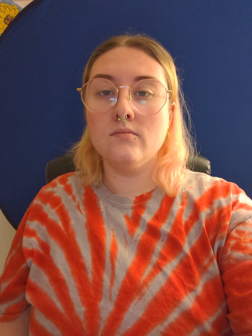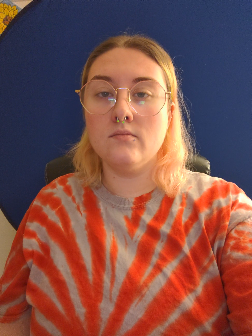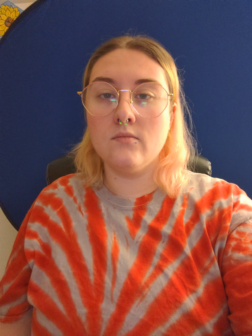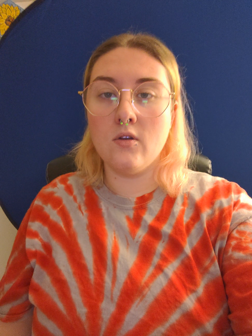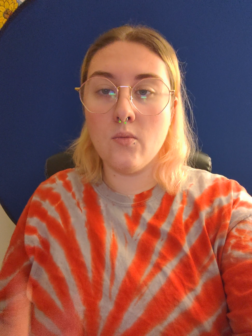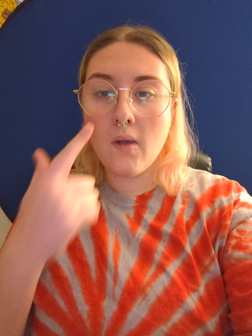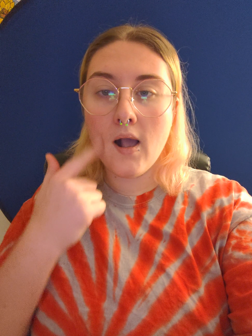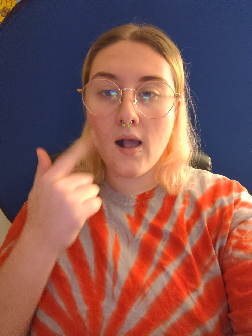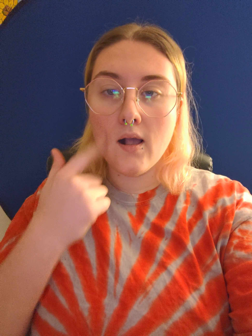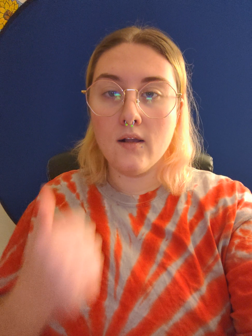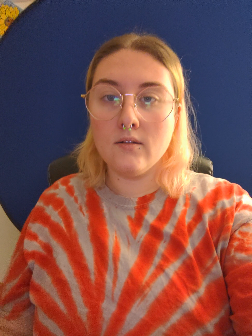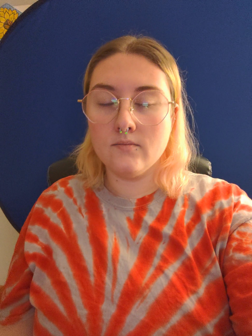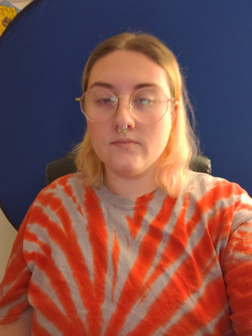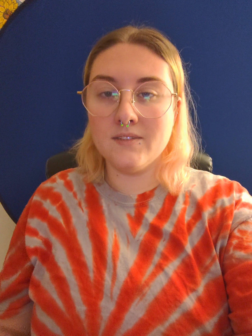cry